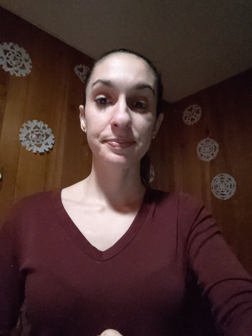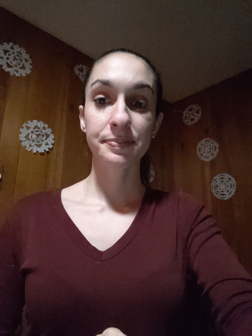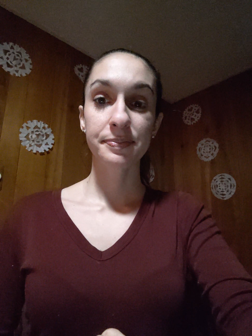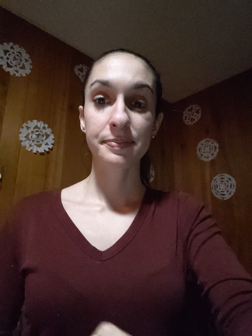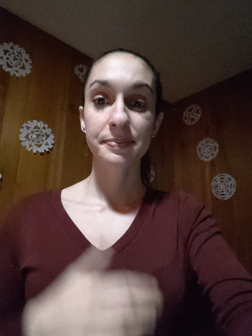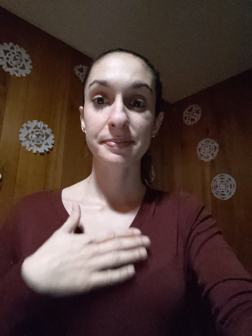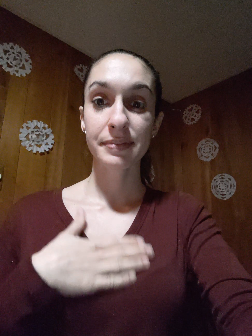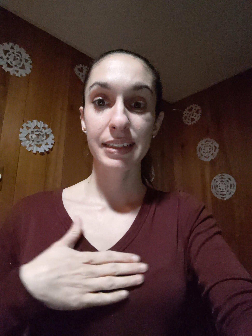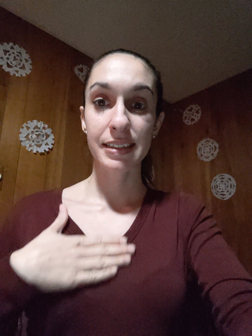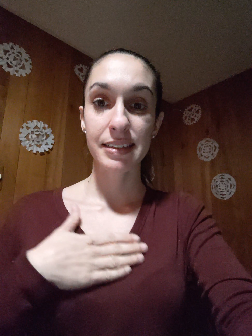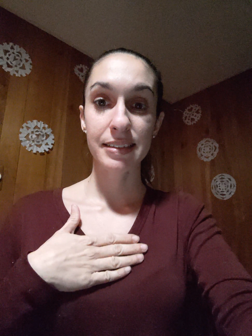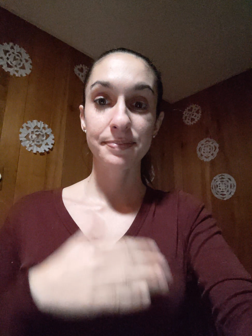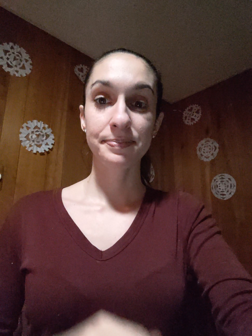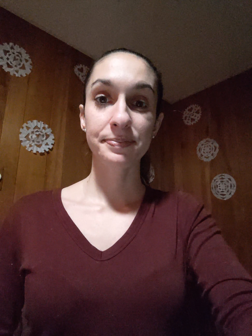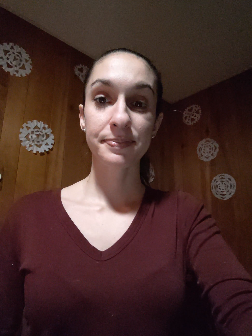please